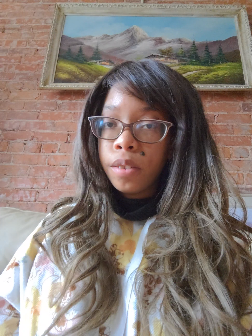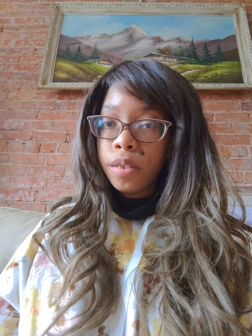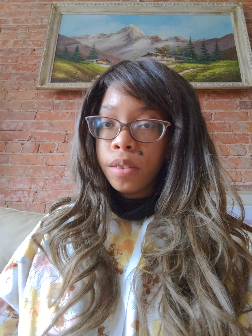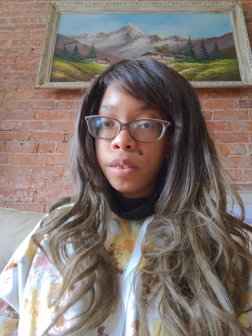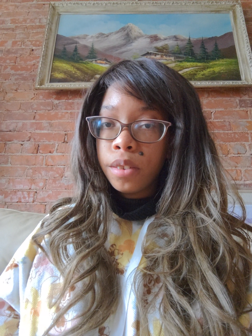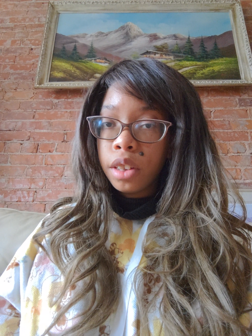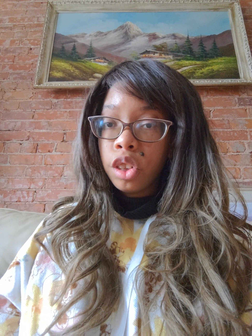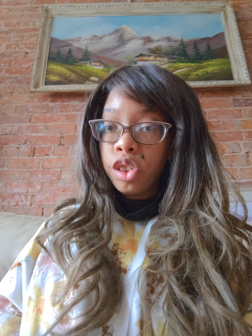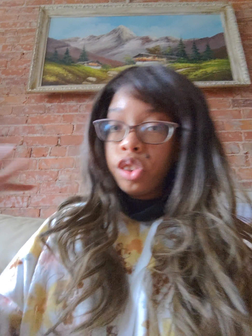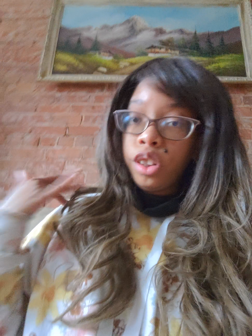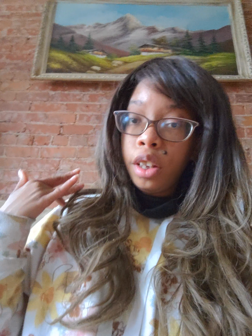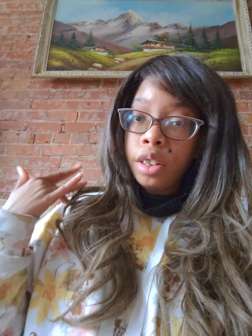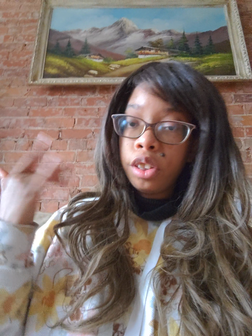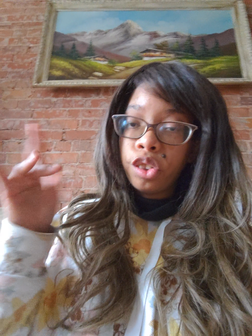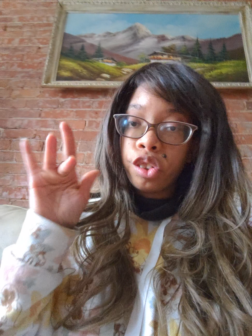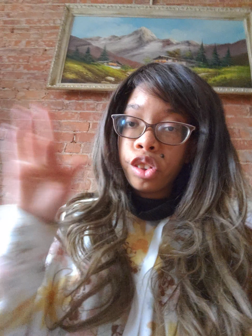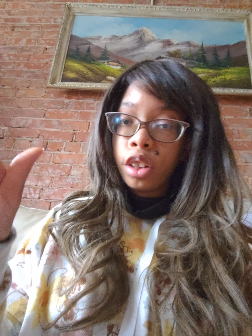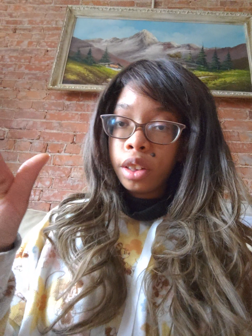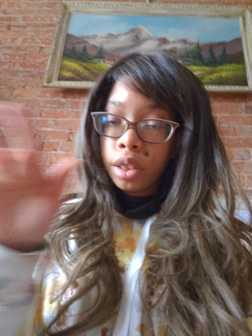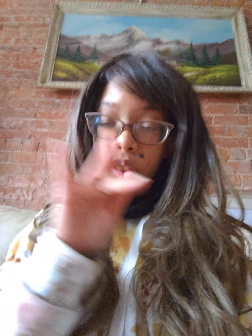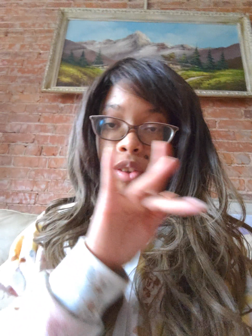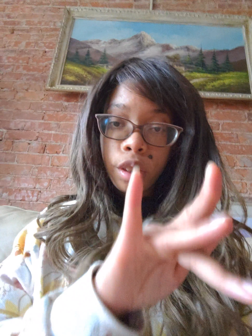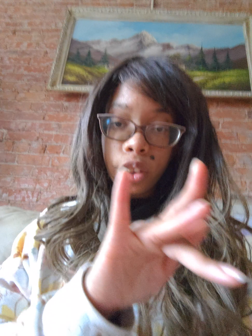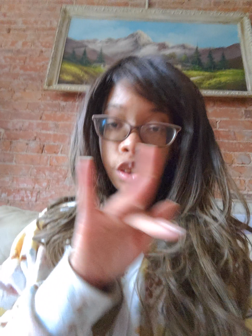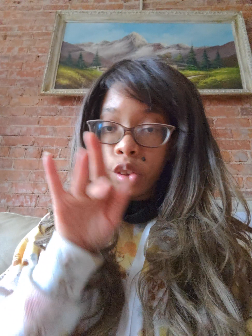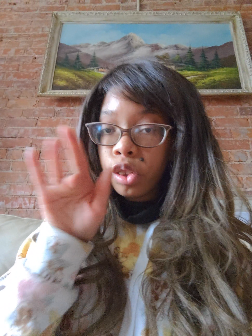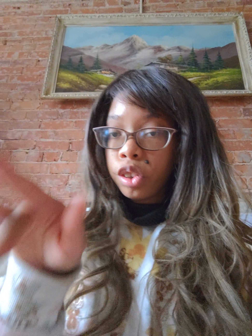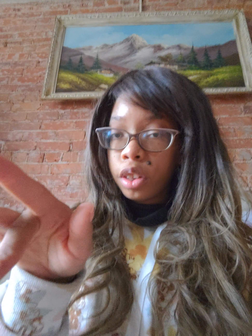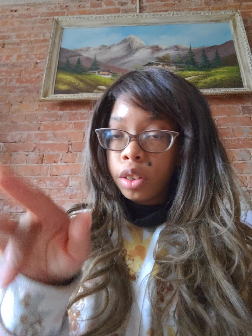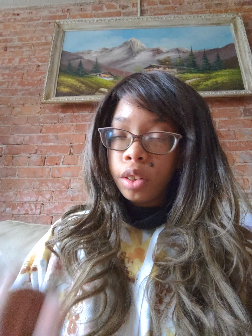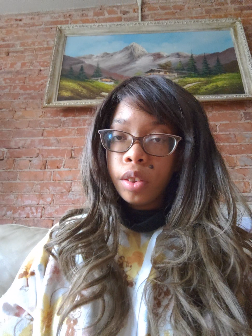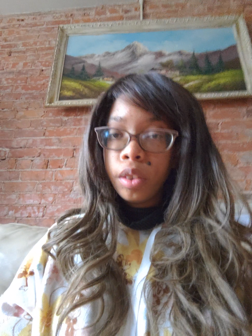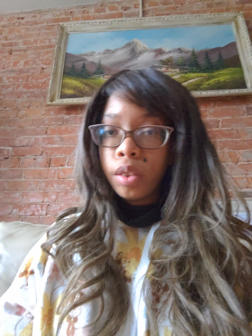touch